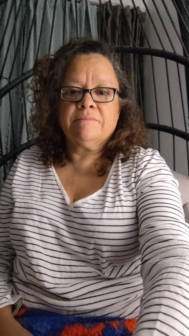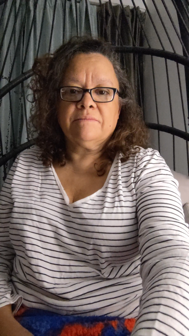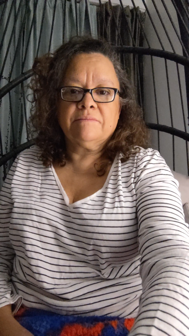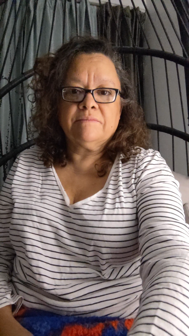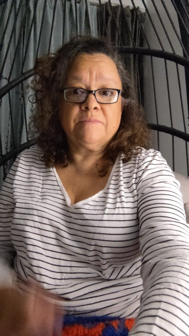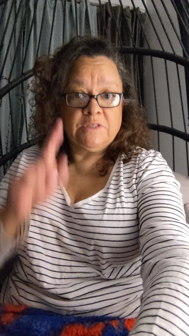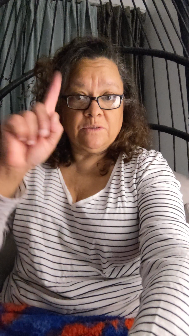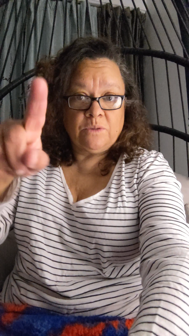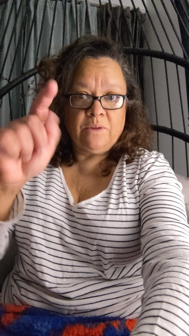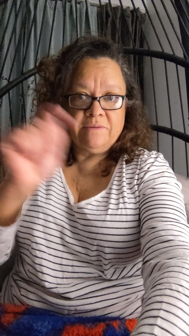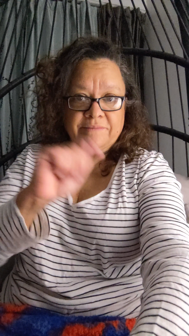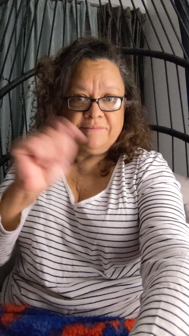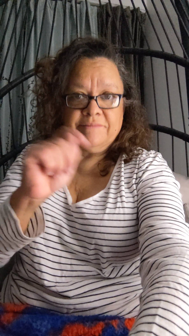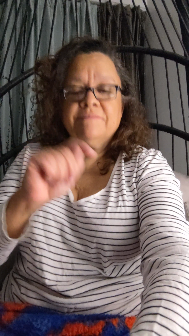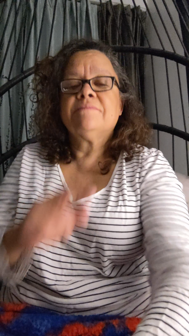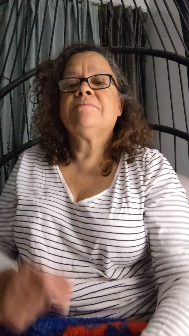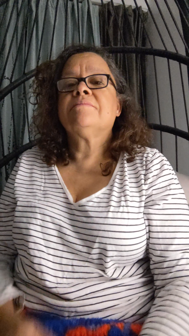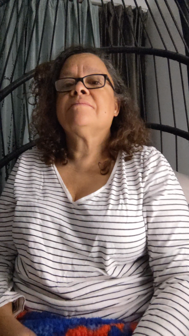go potty